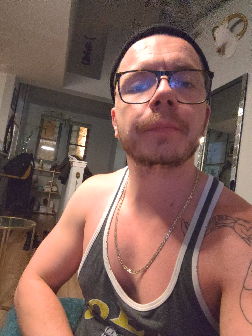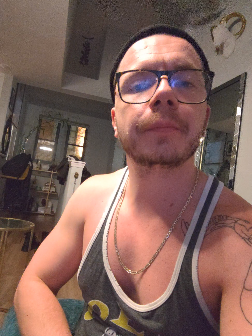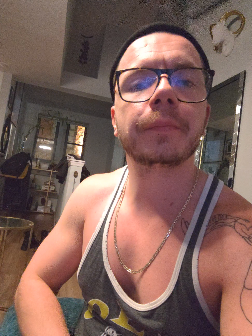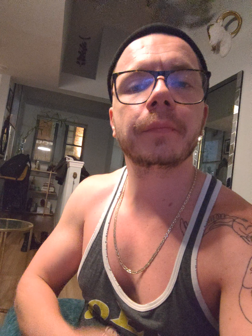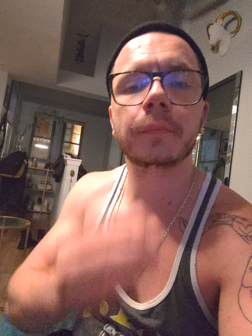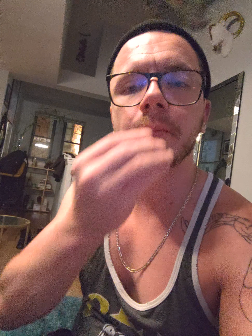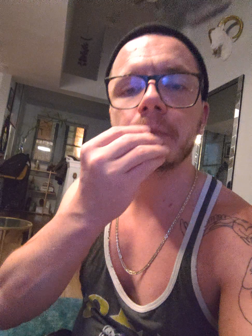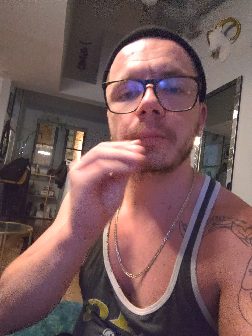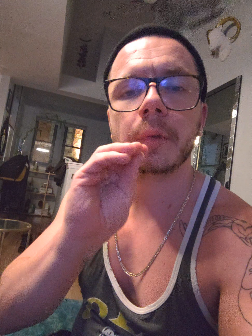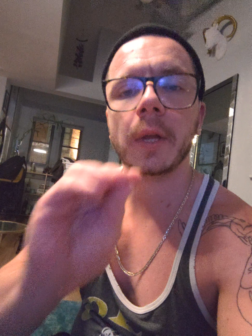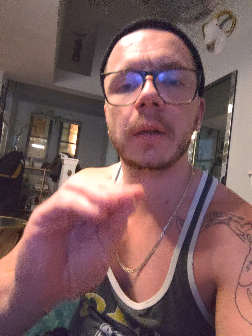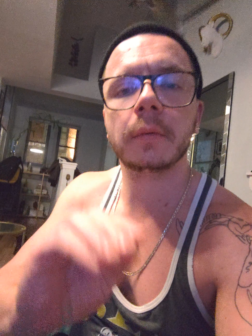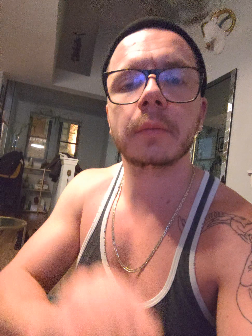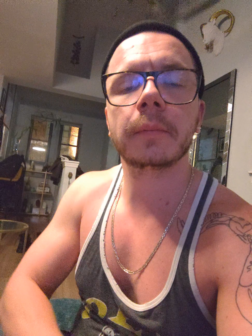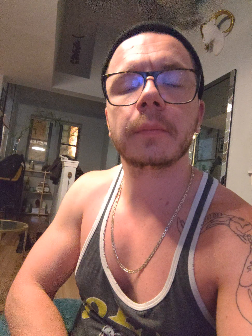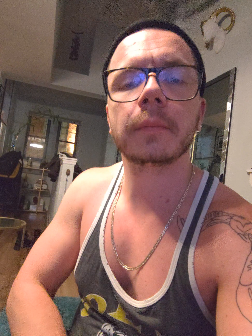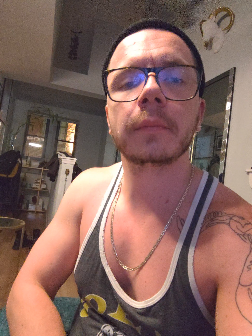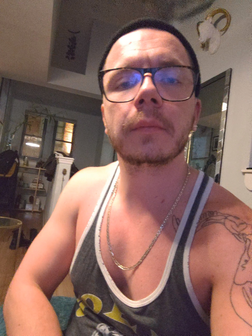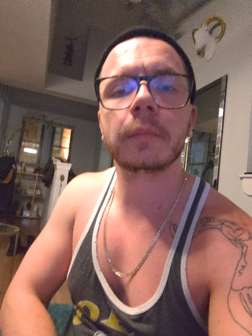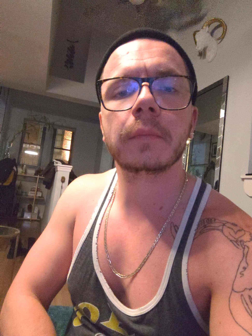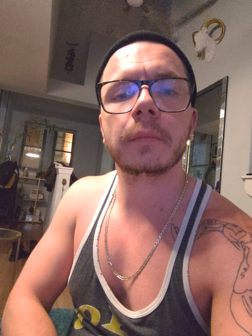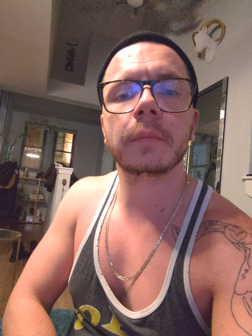kiss